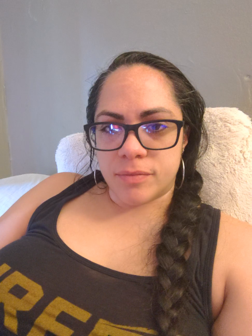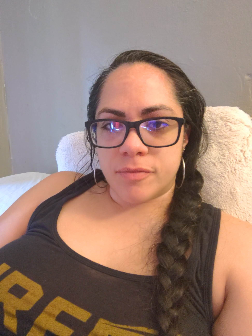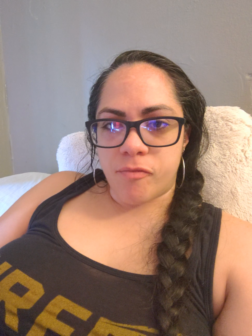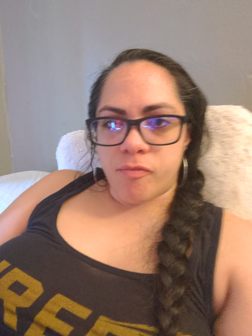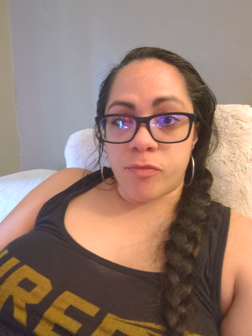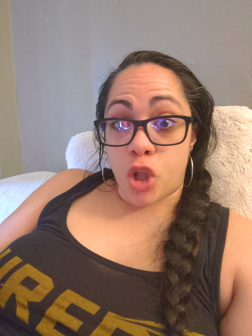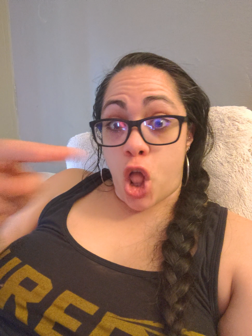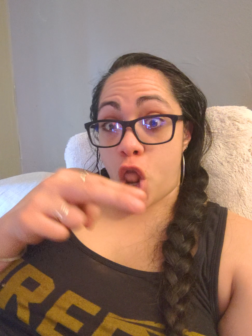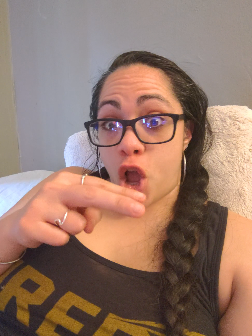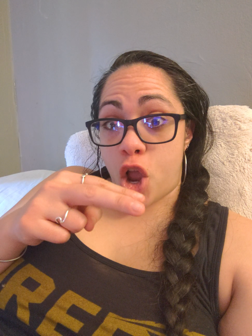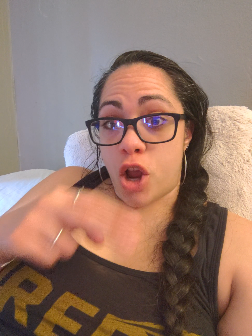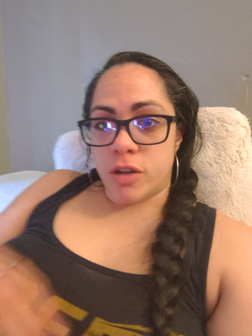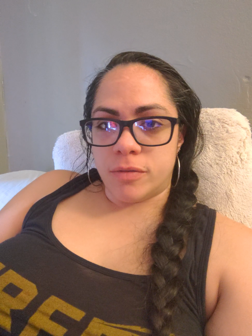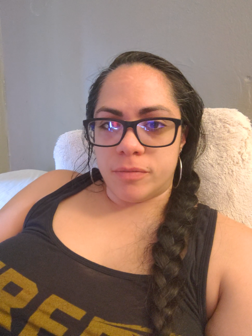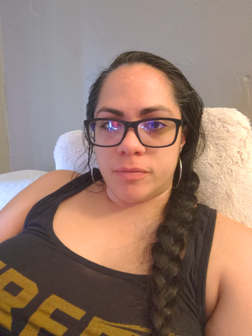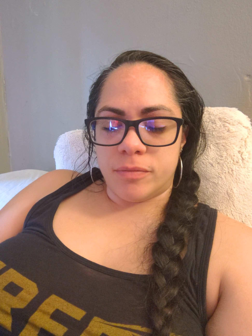look